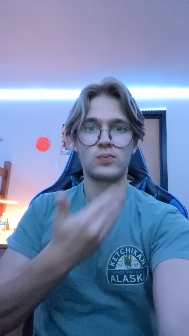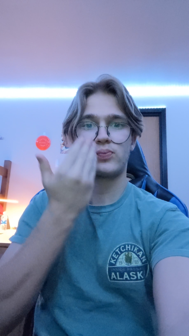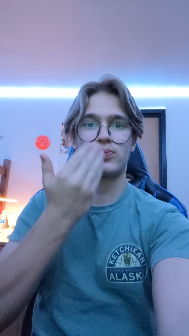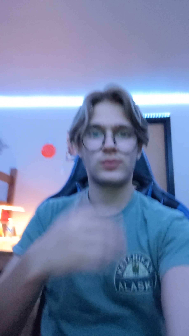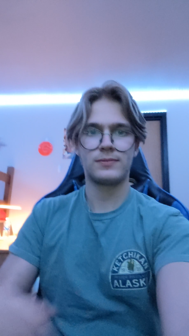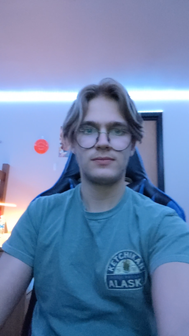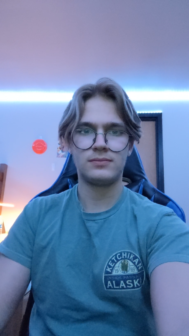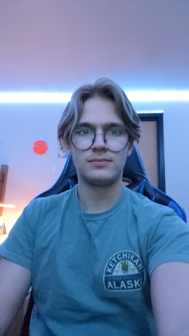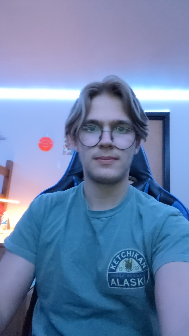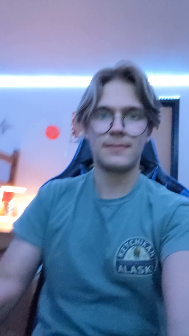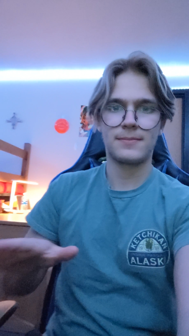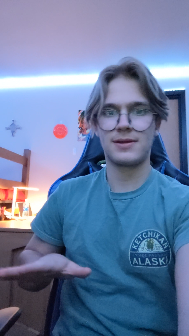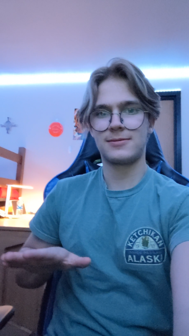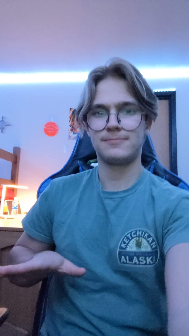penguin